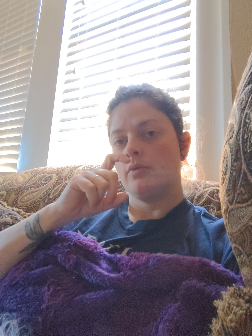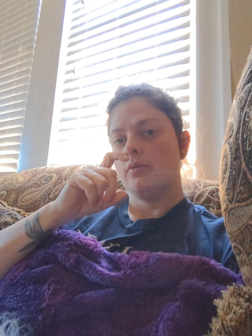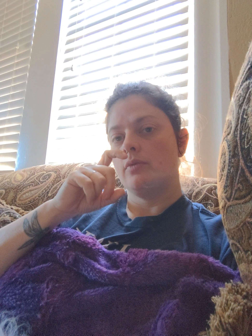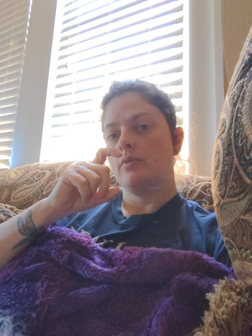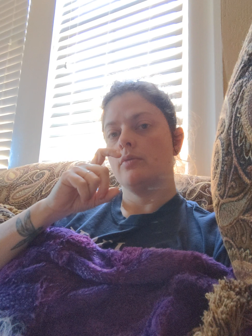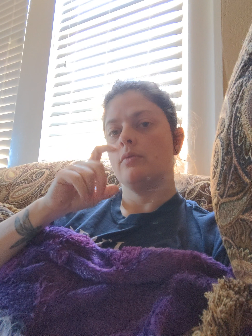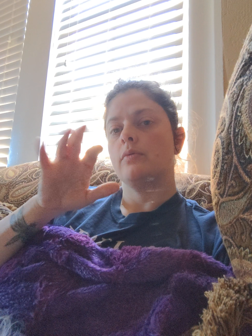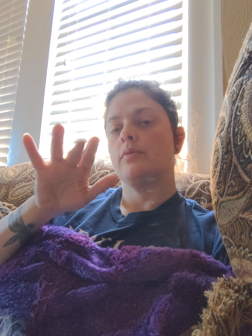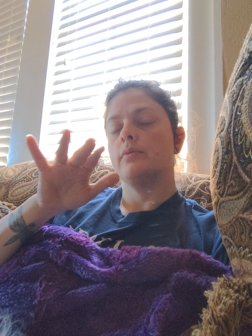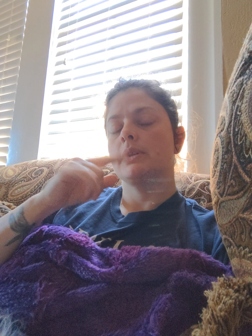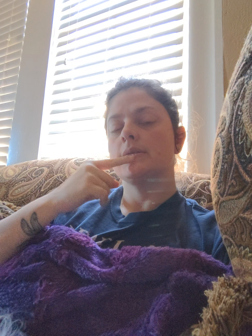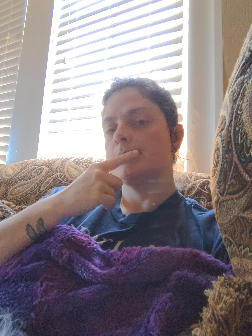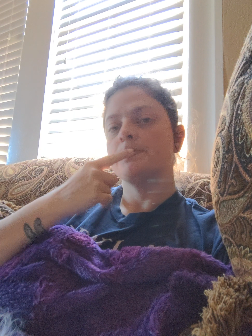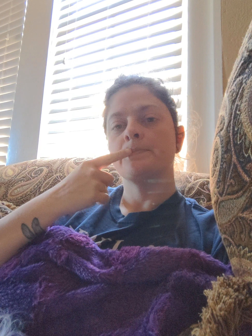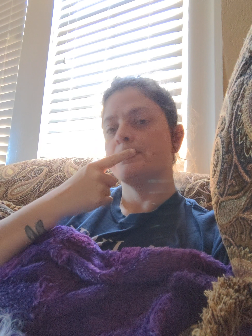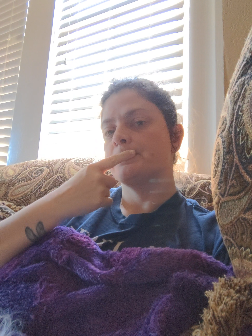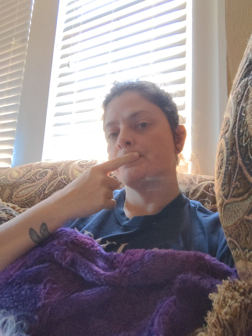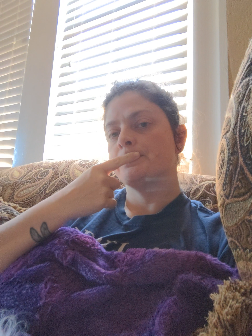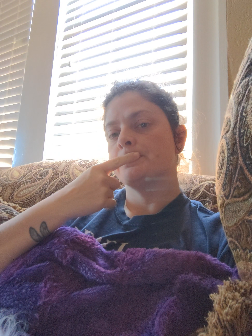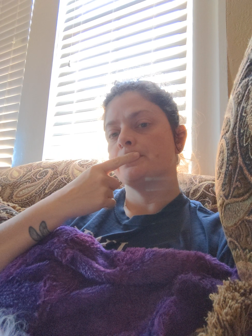lips